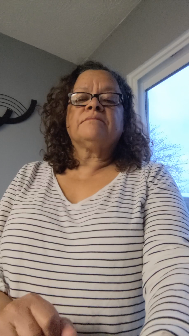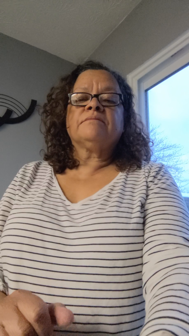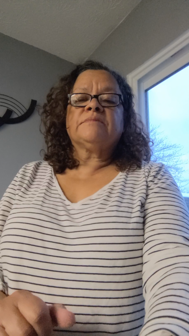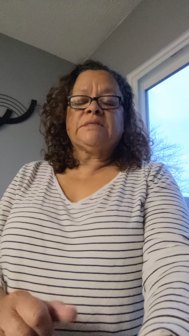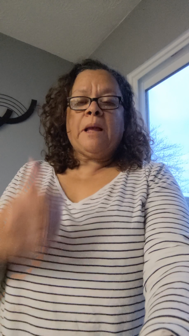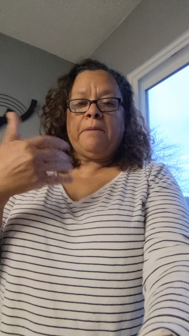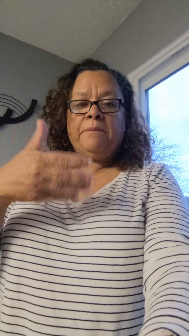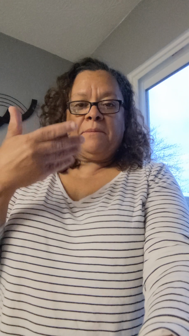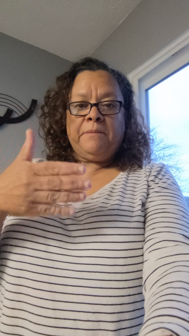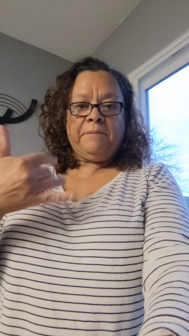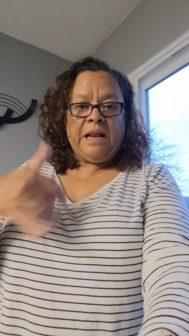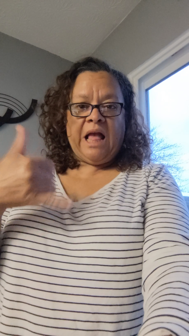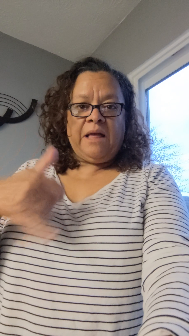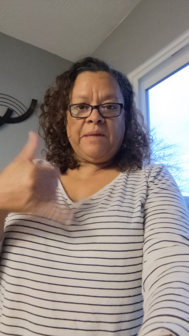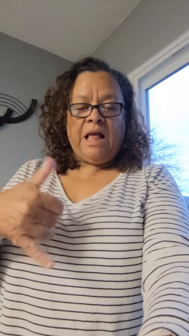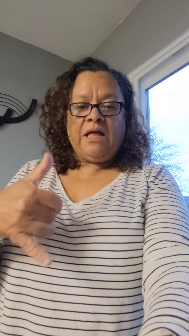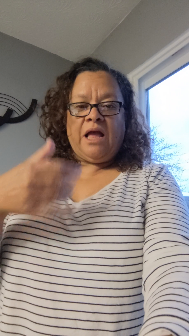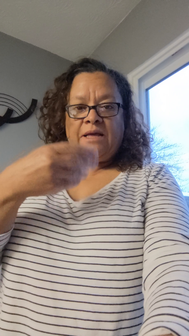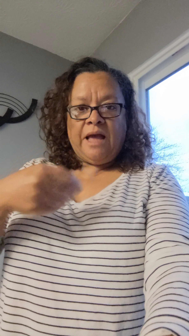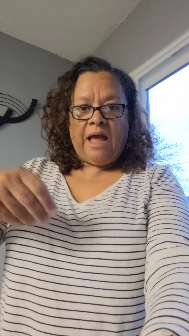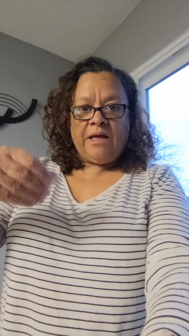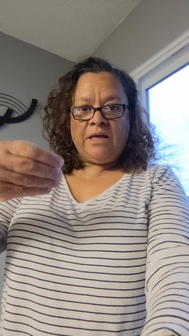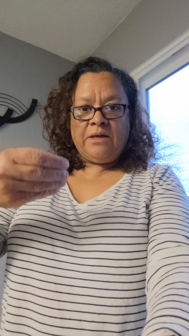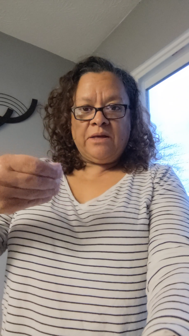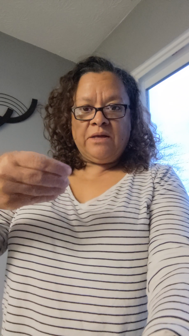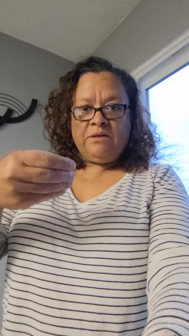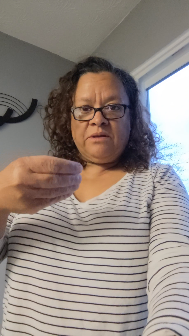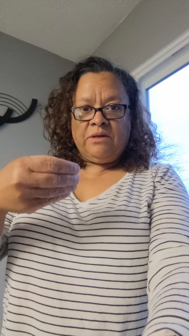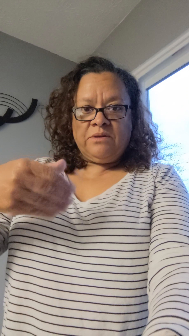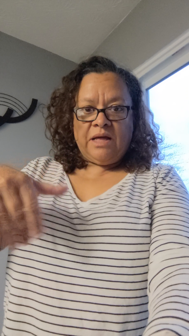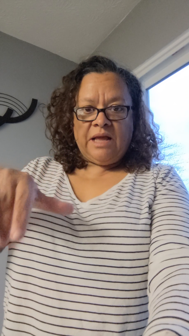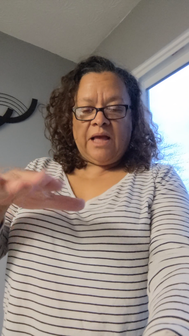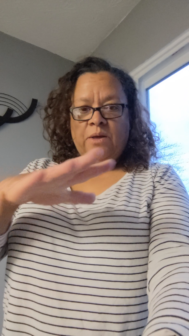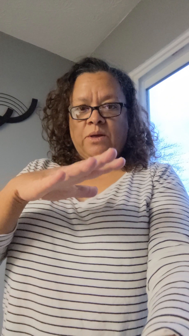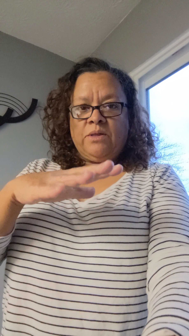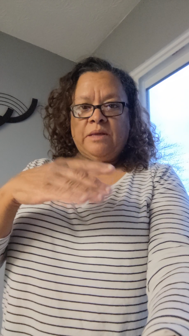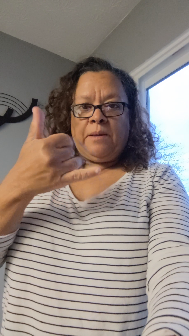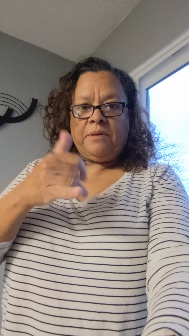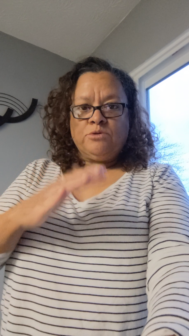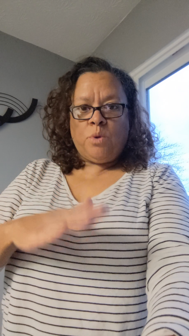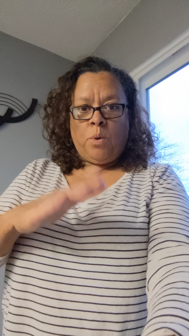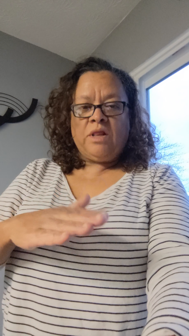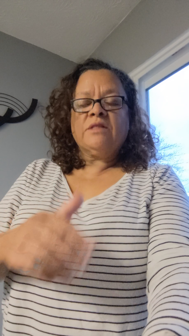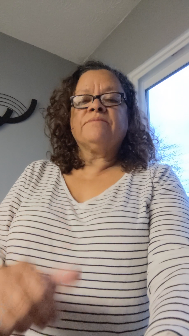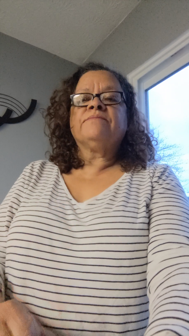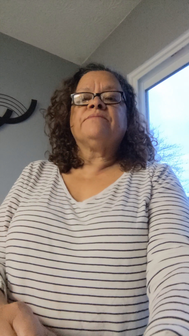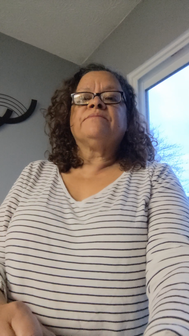playground